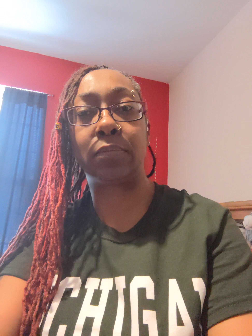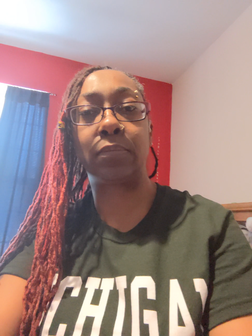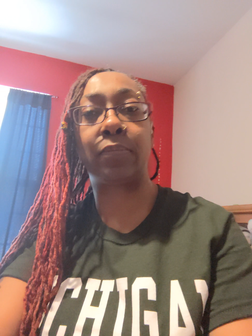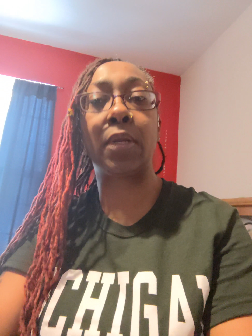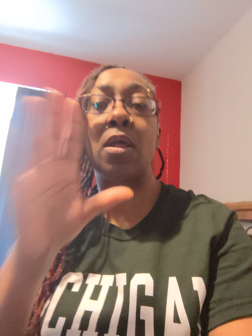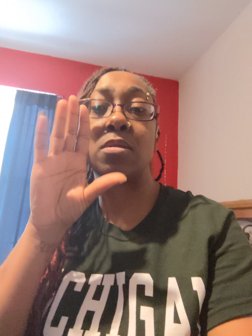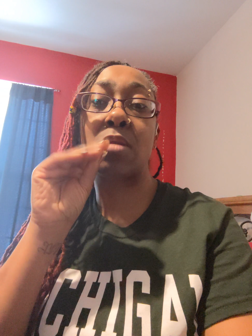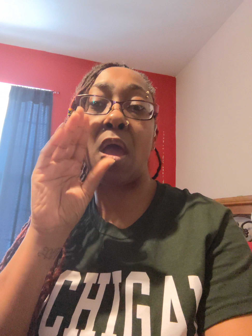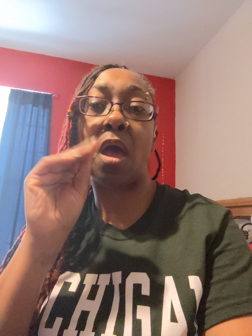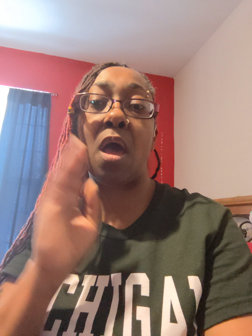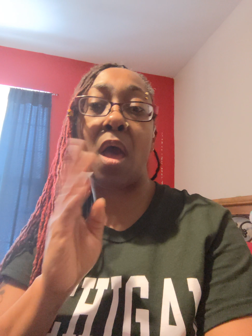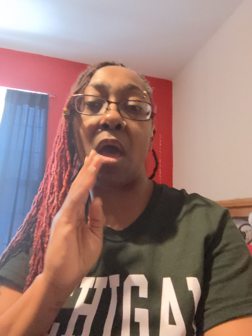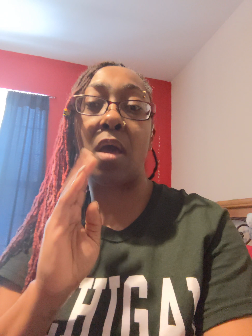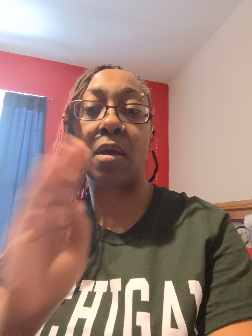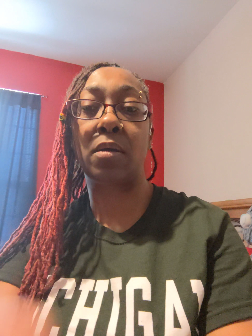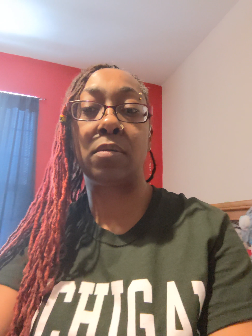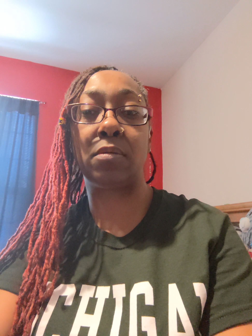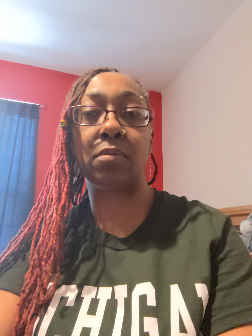talk